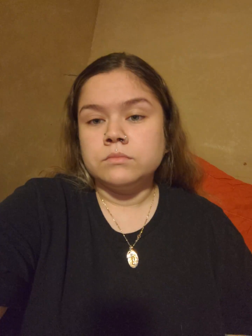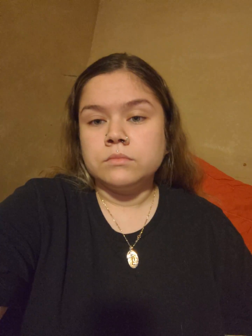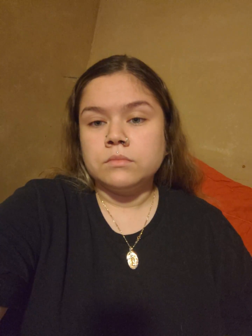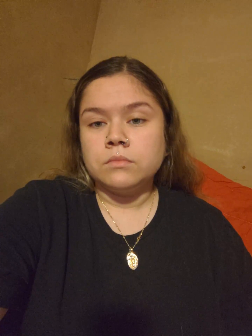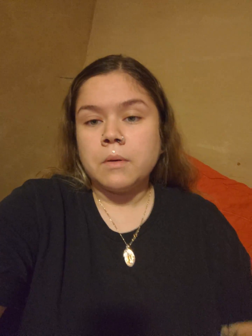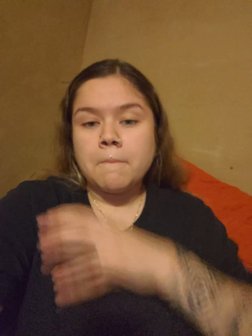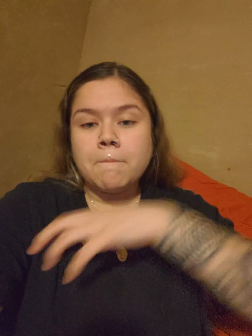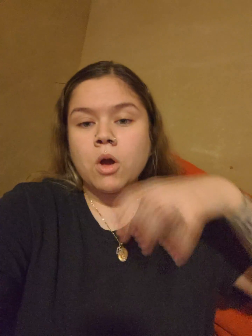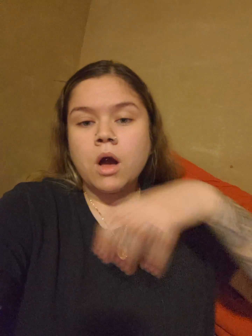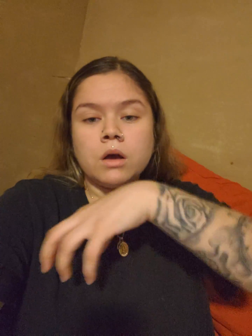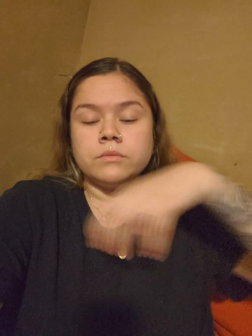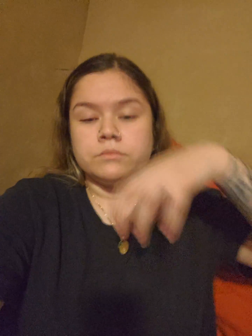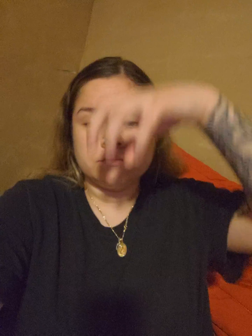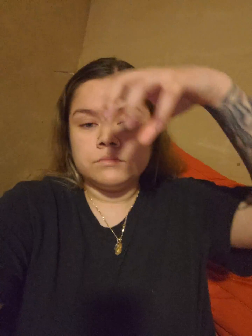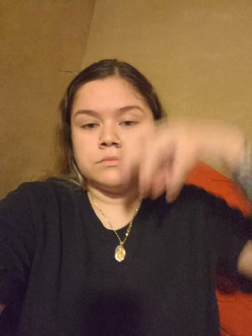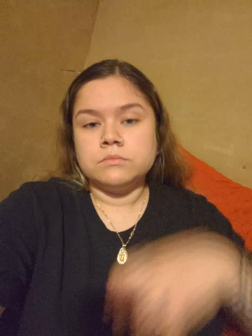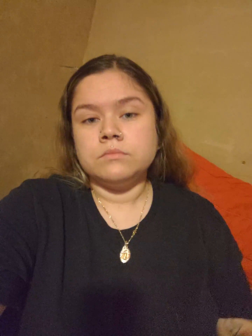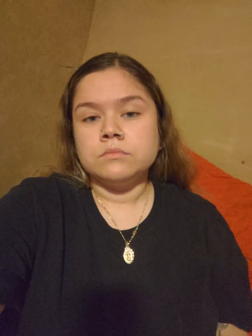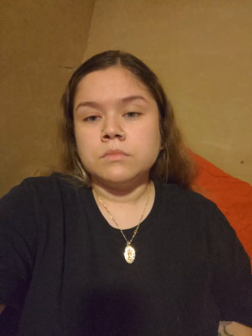block